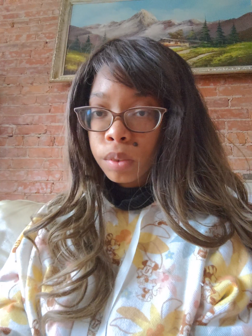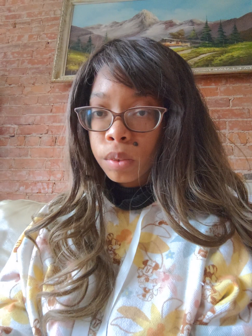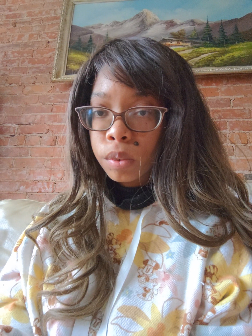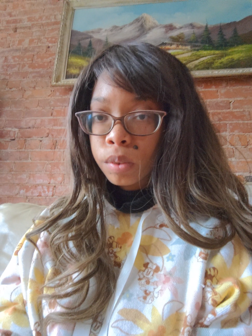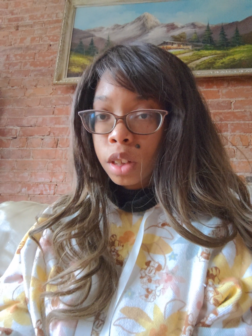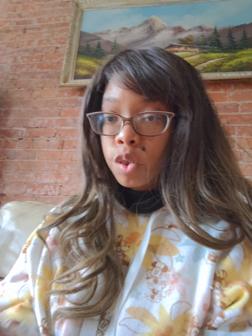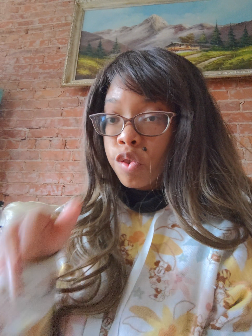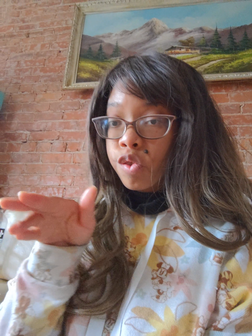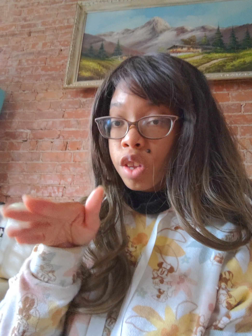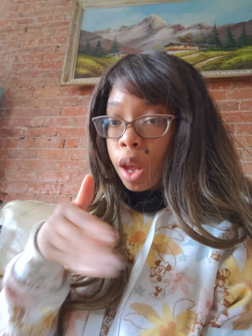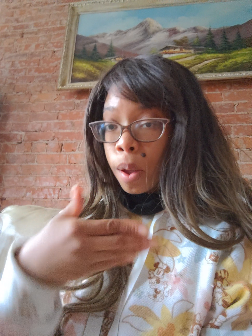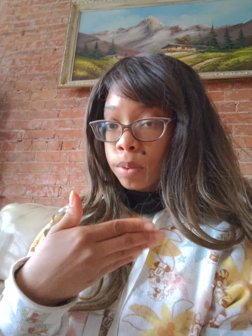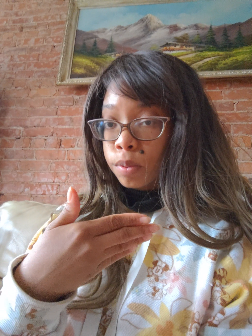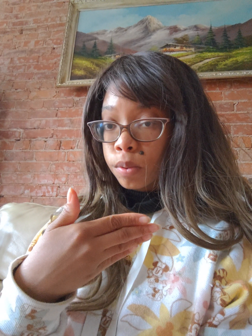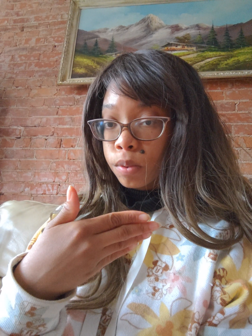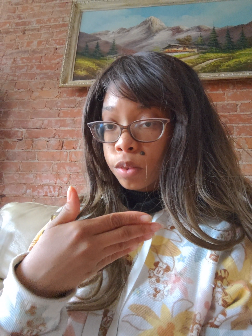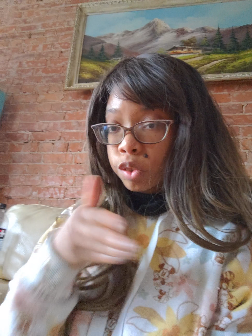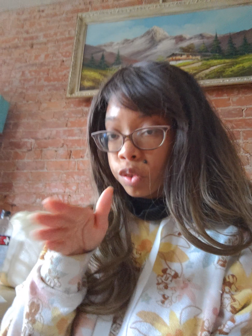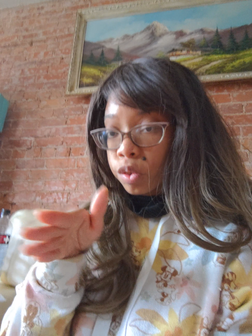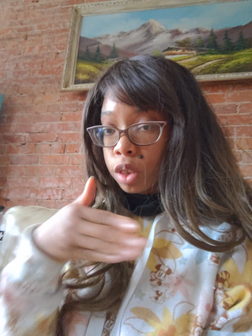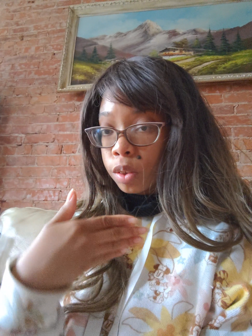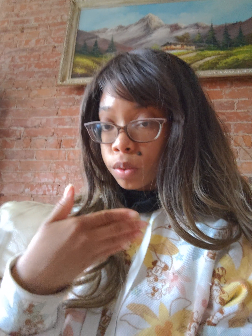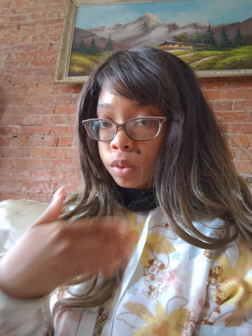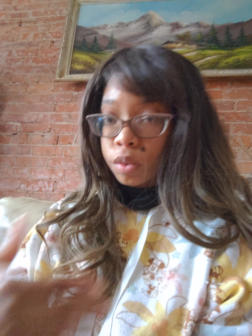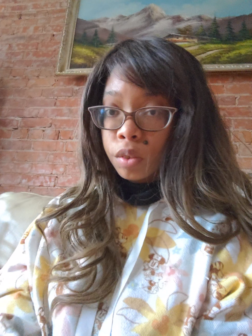room